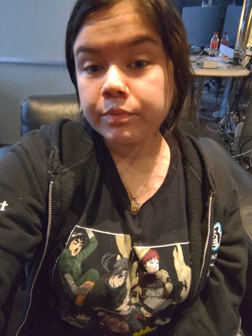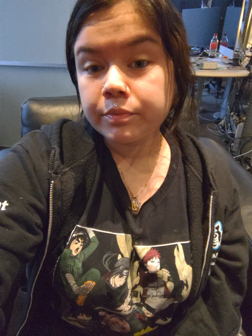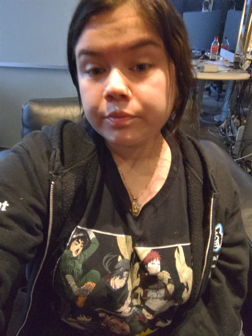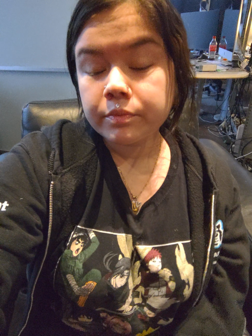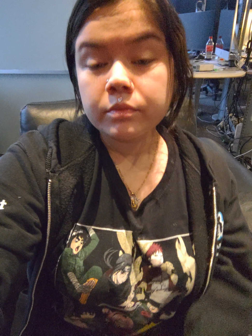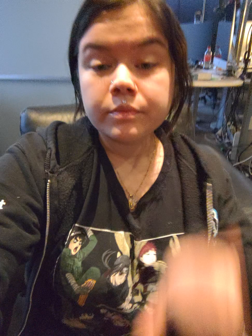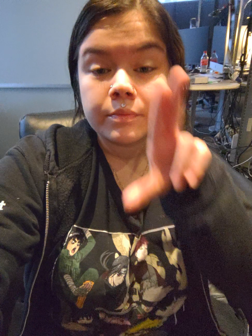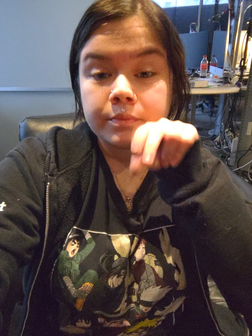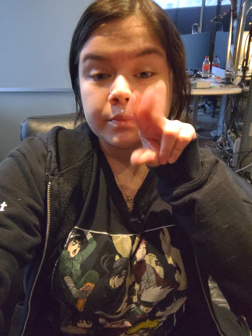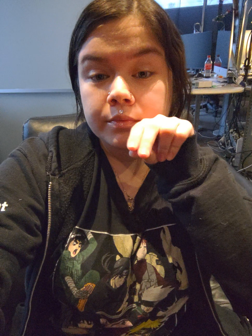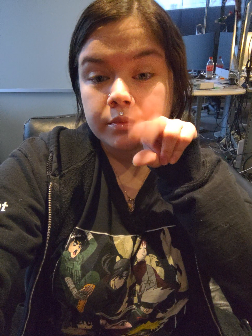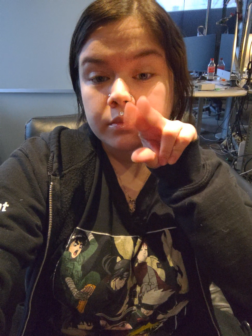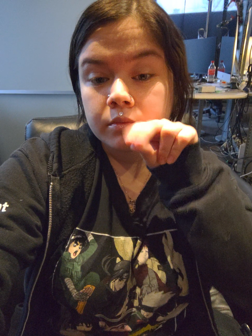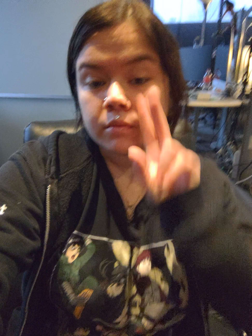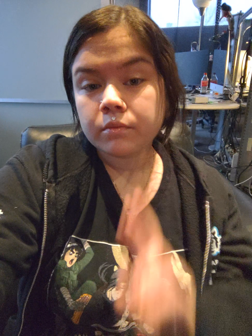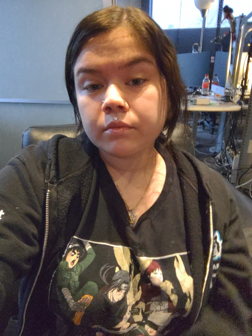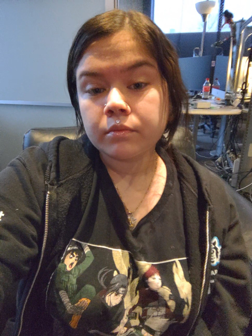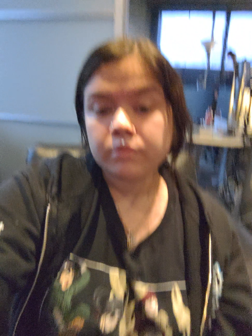duck